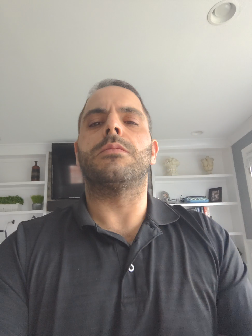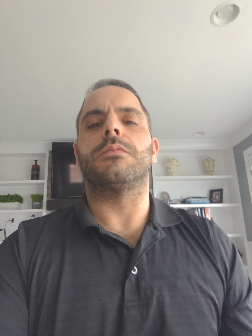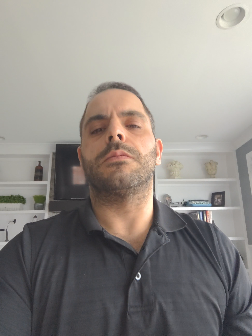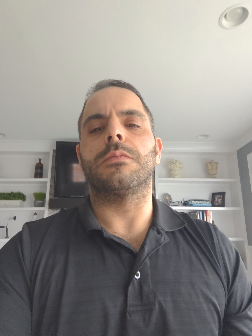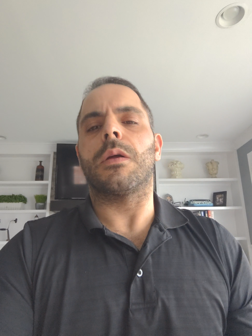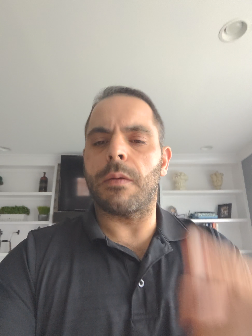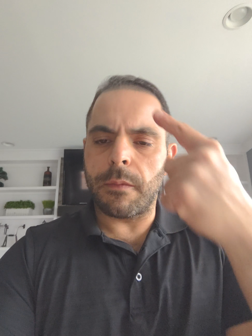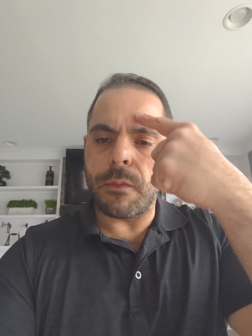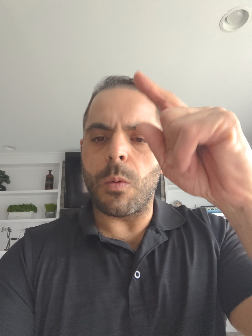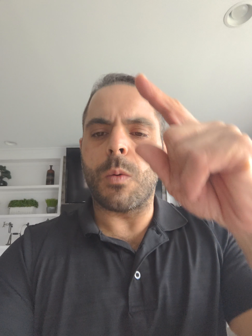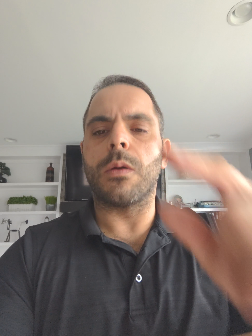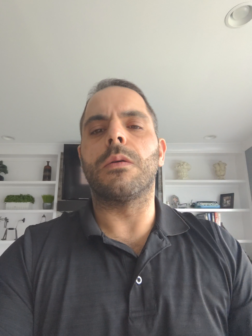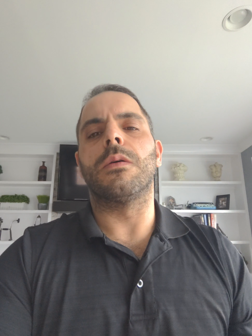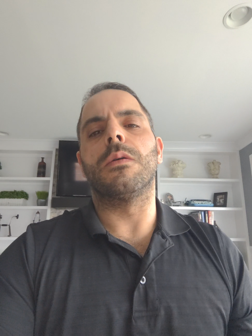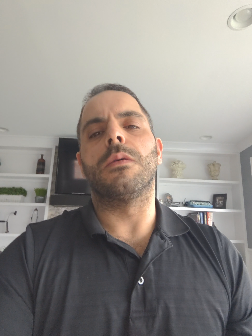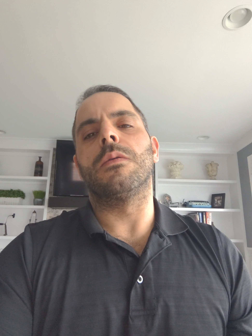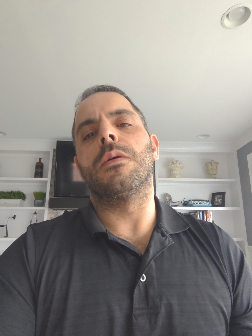for